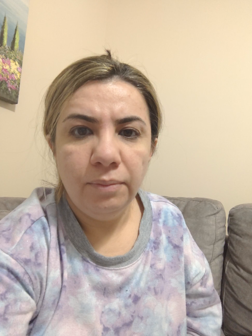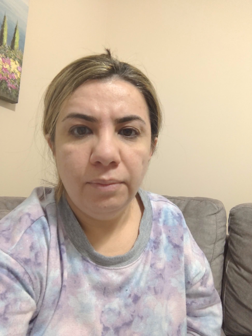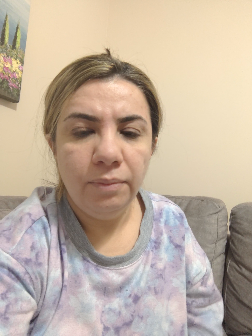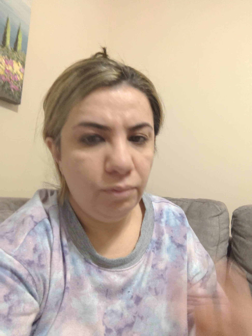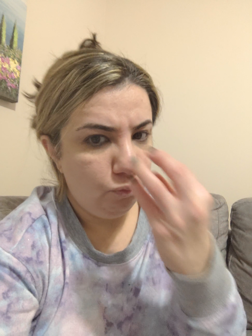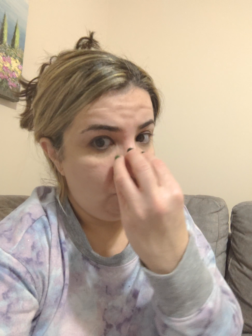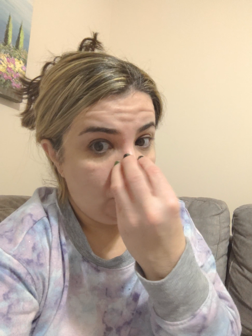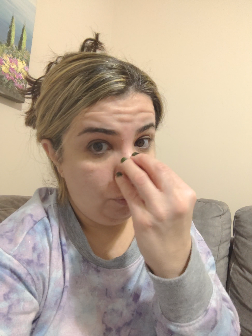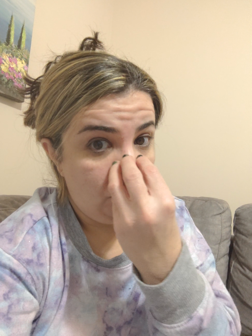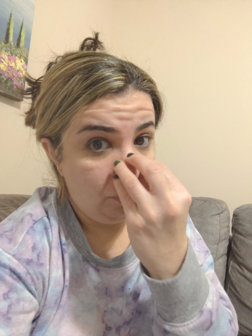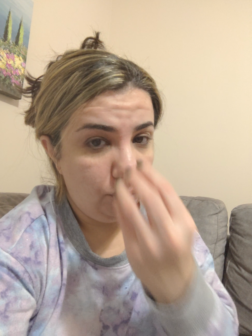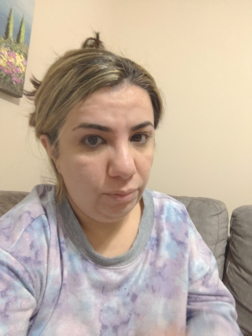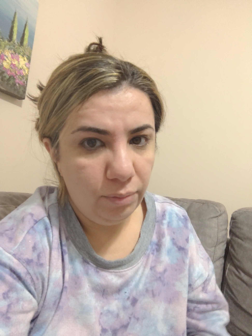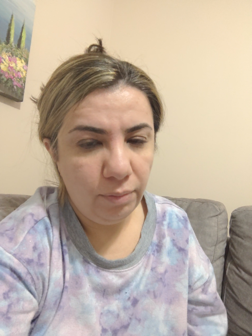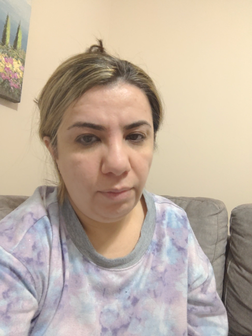clown